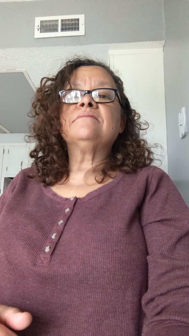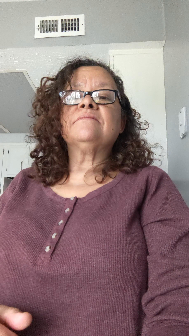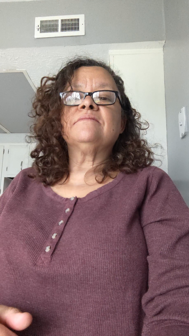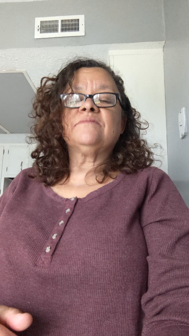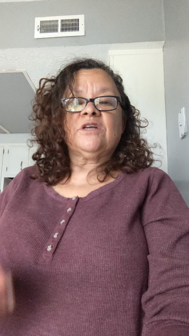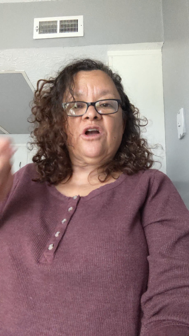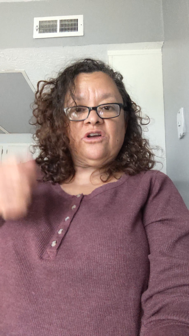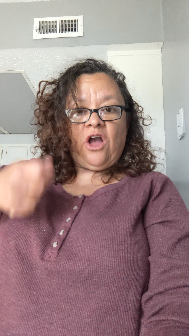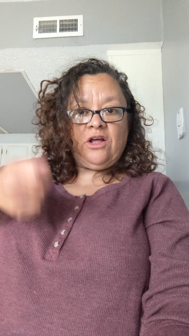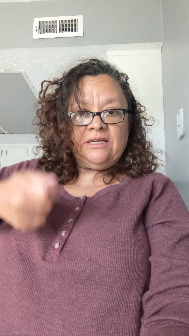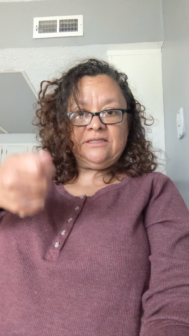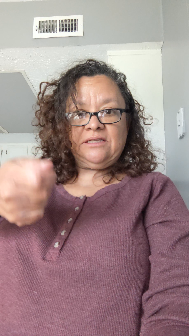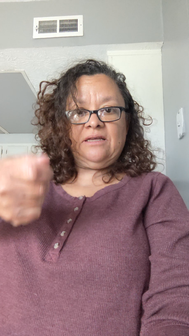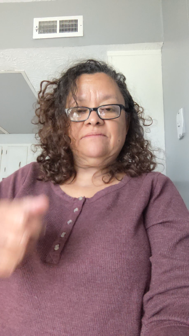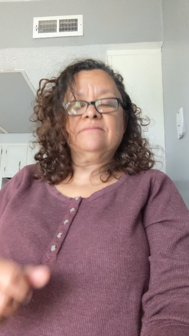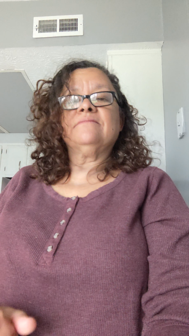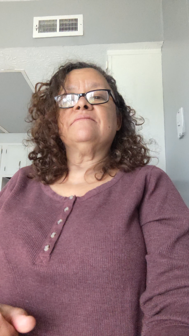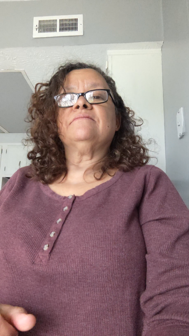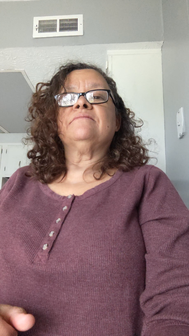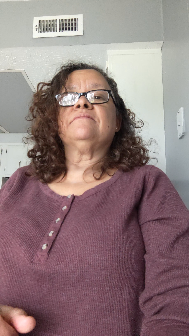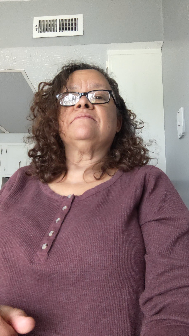cart